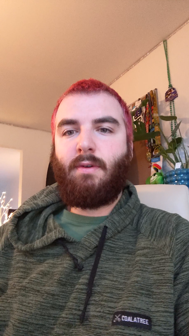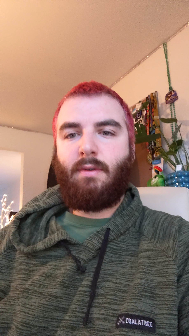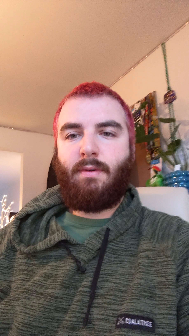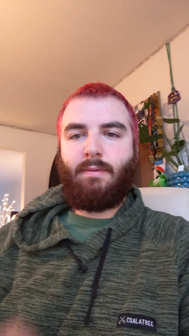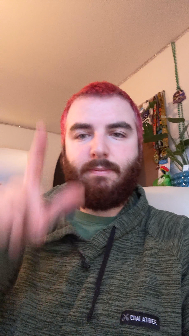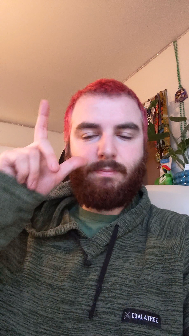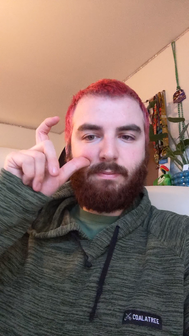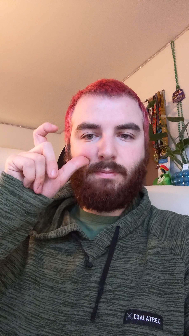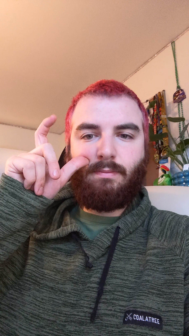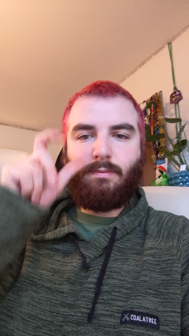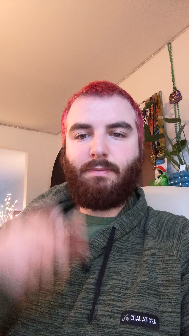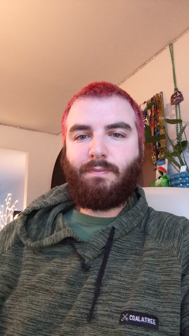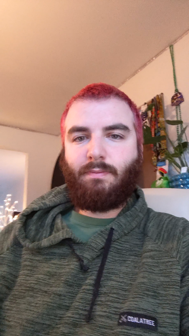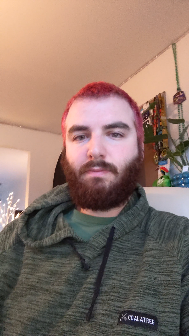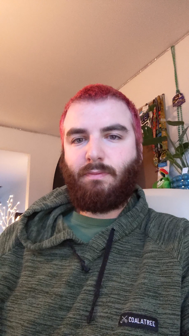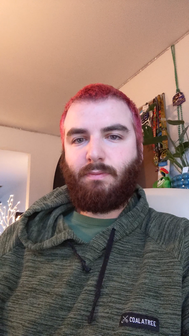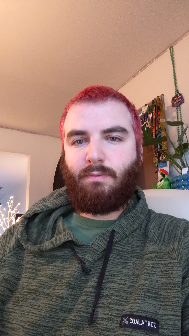camera